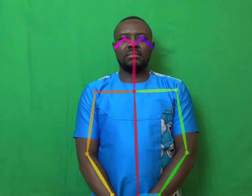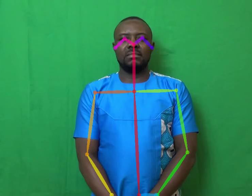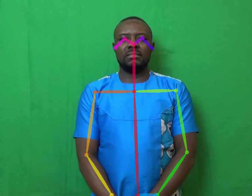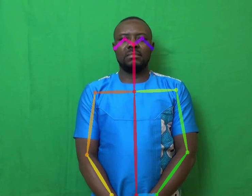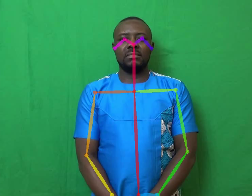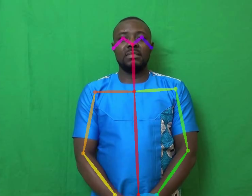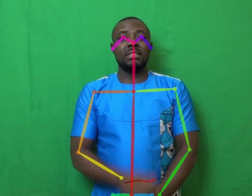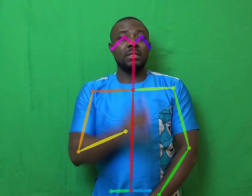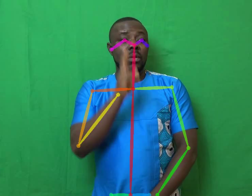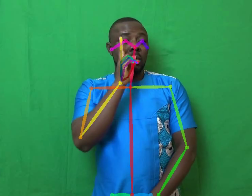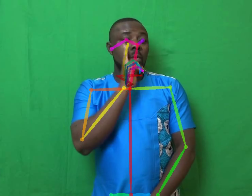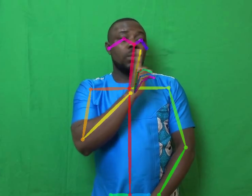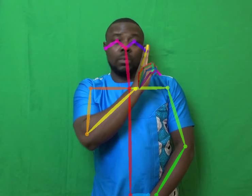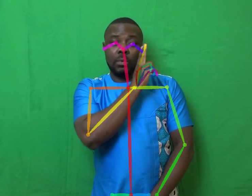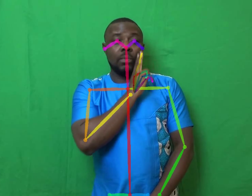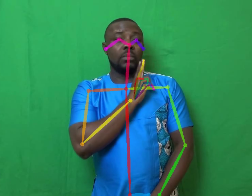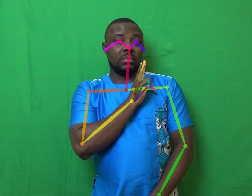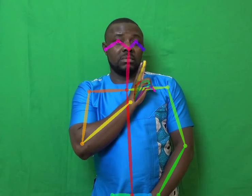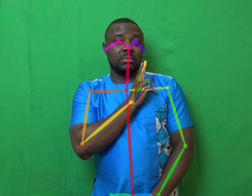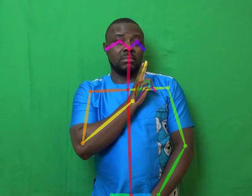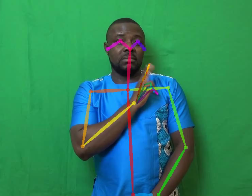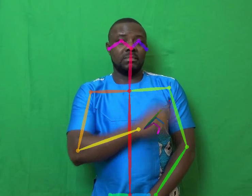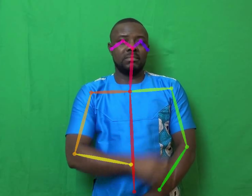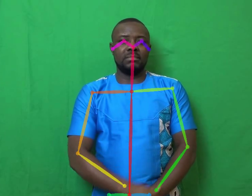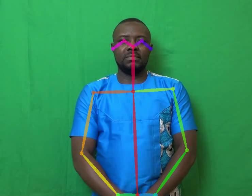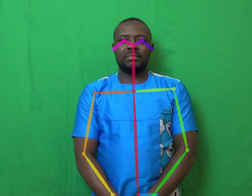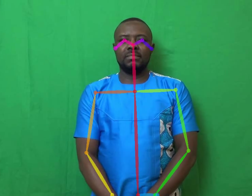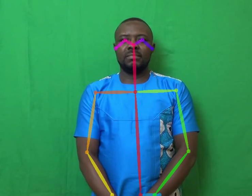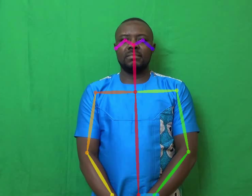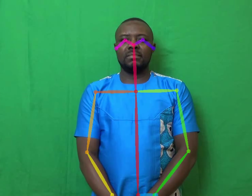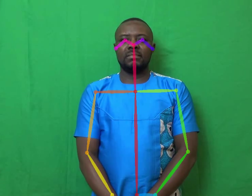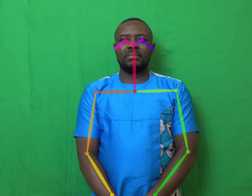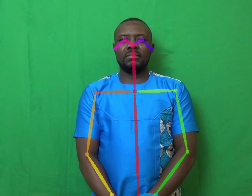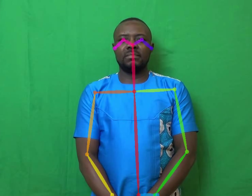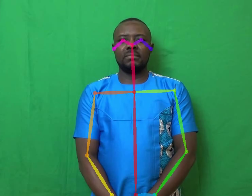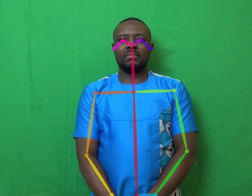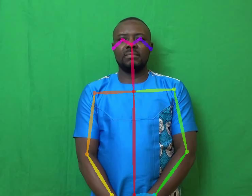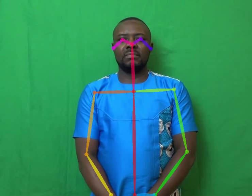hotel